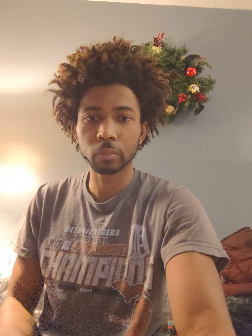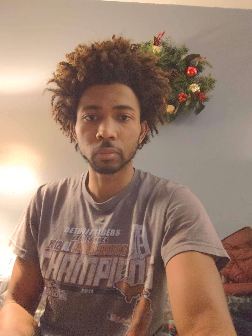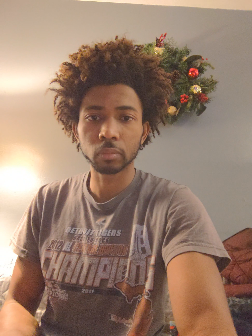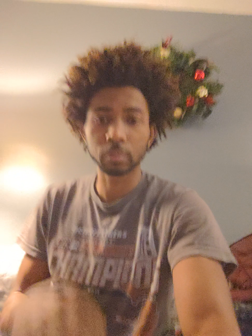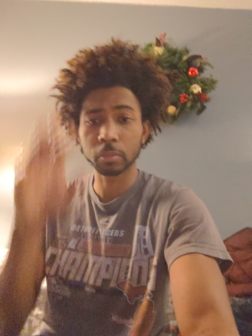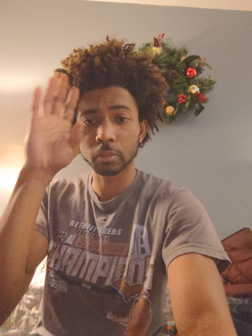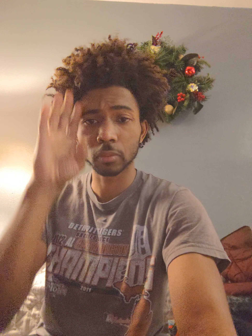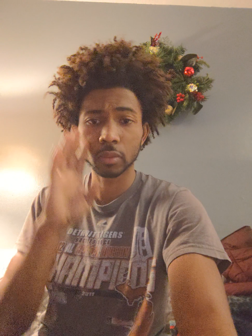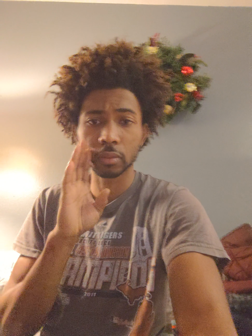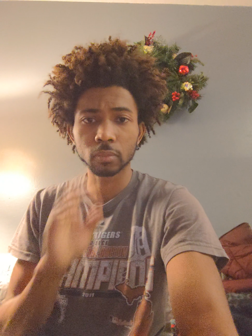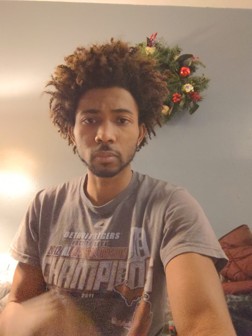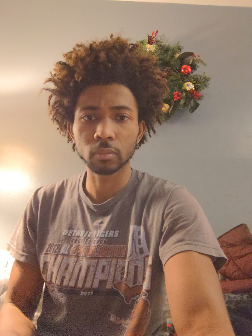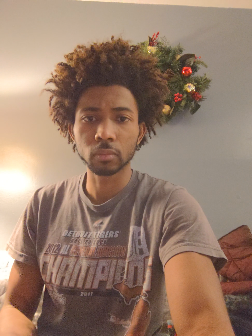brown